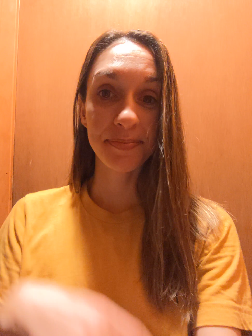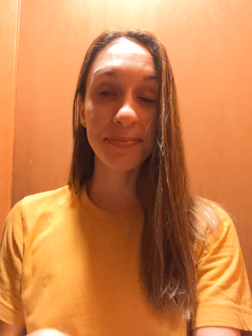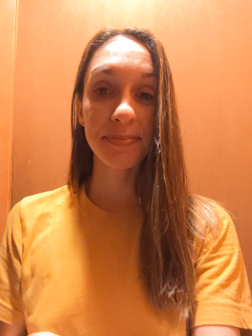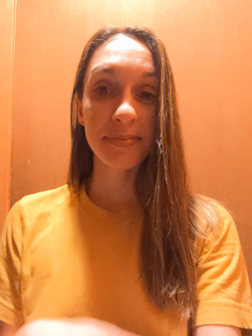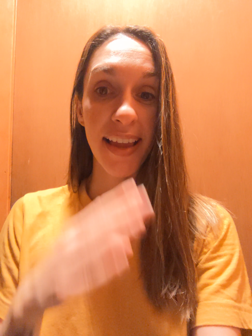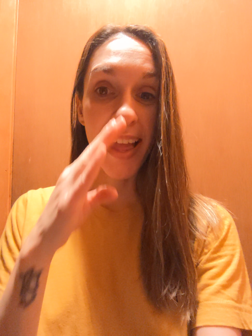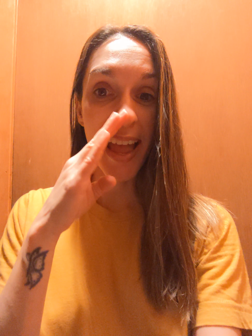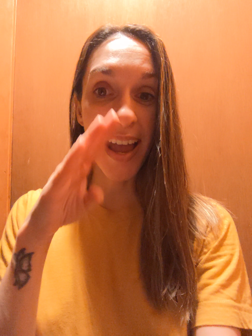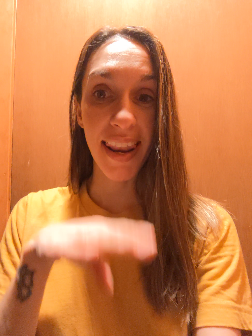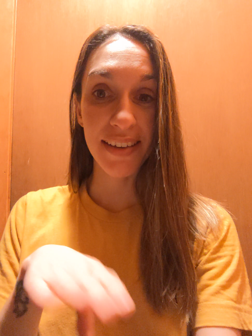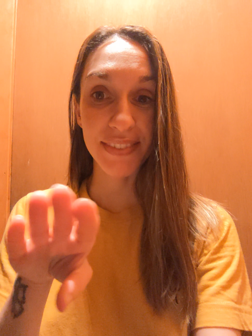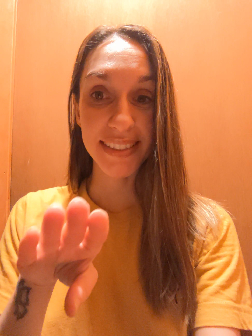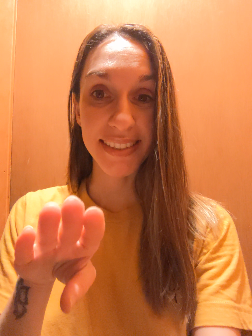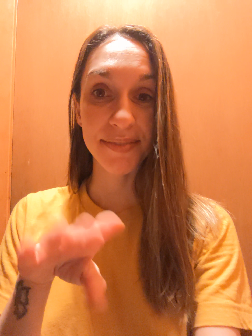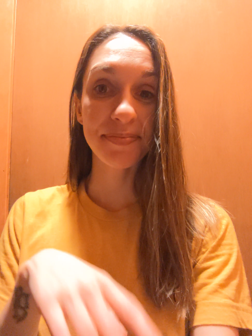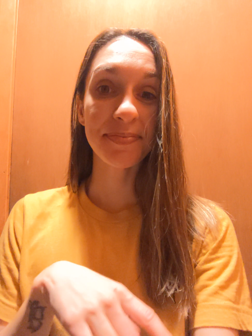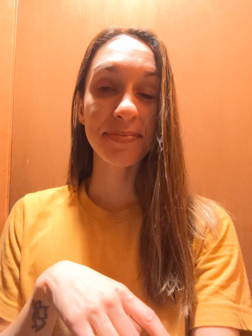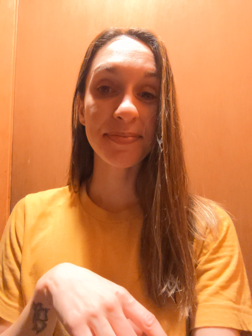elephant